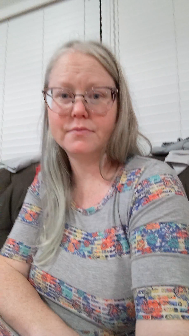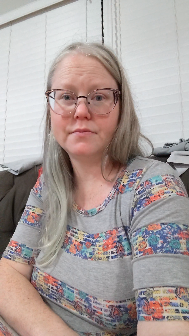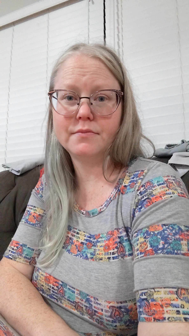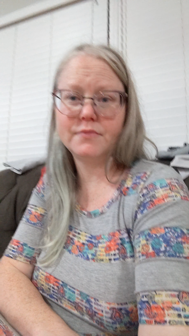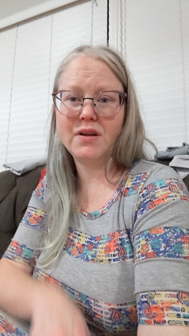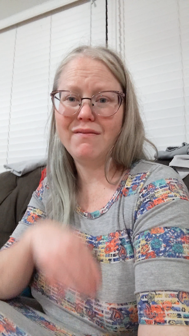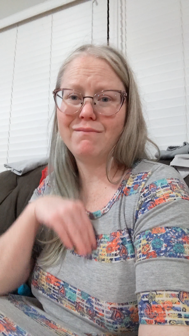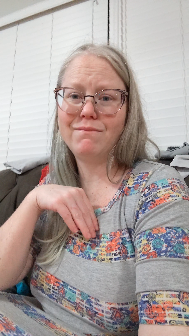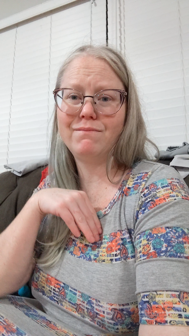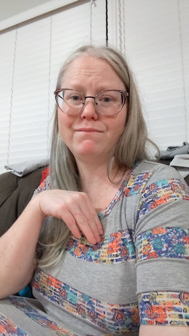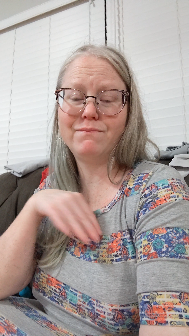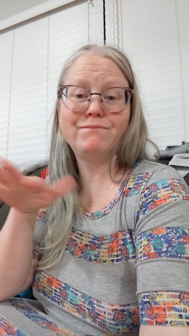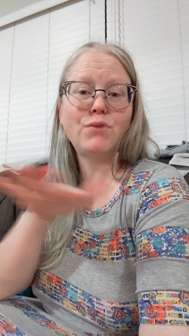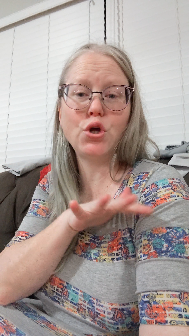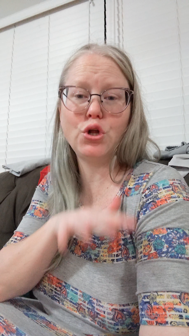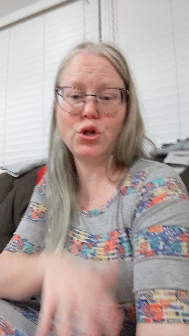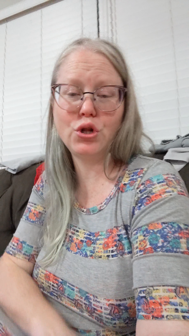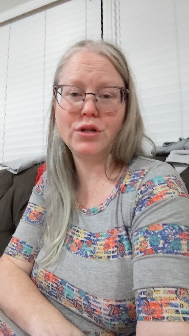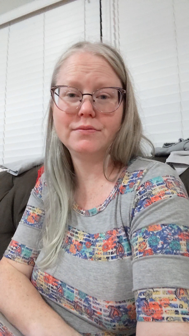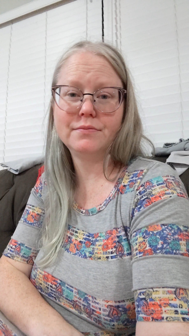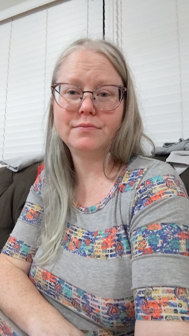full